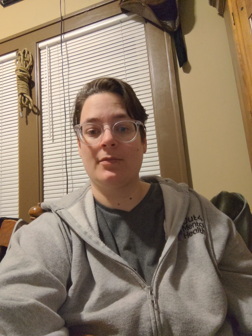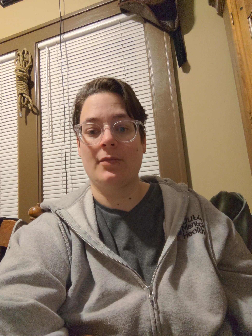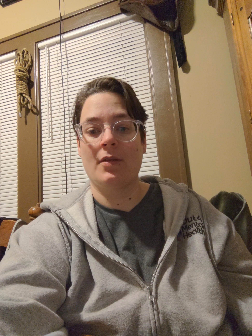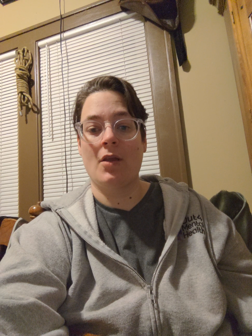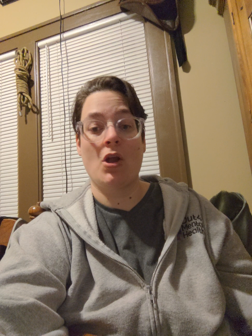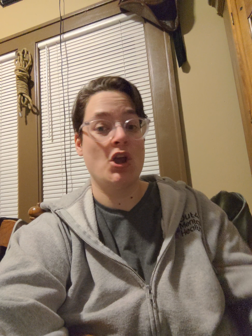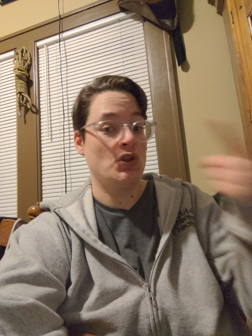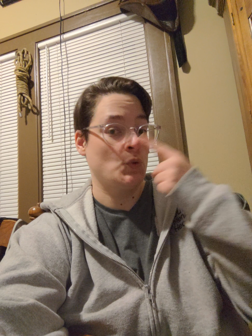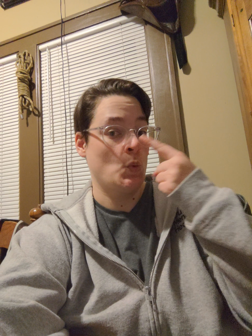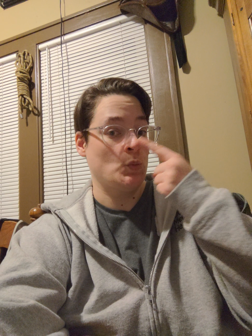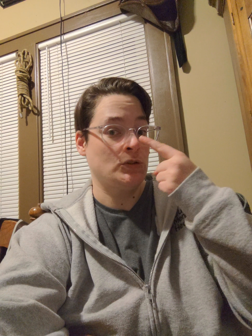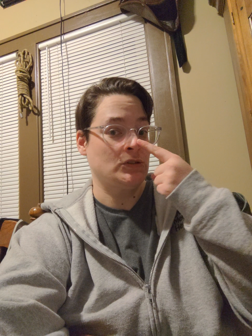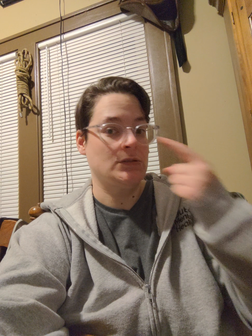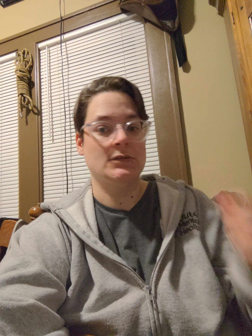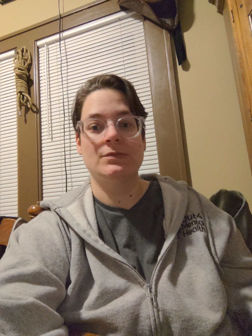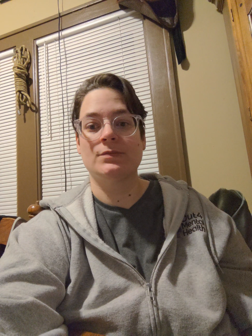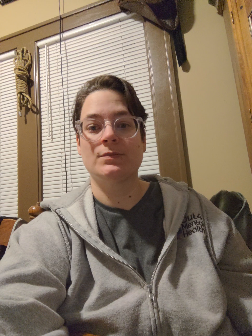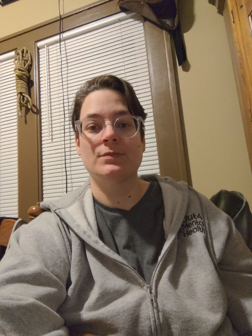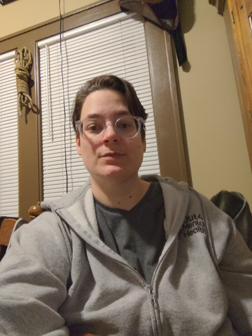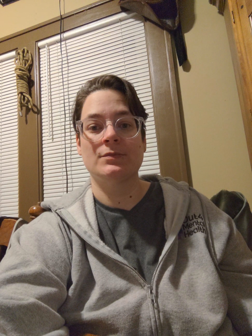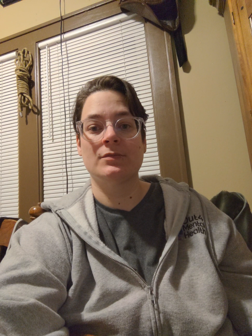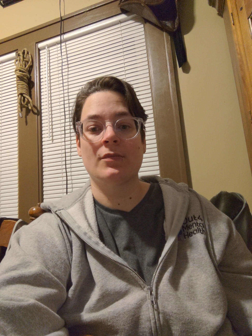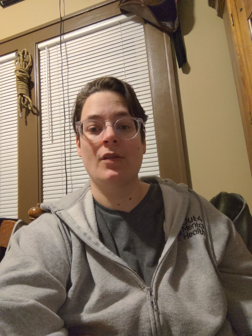nose